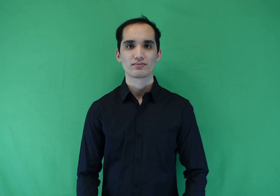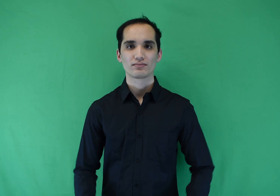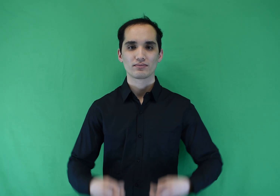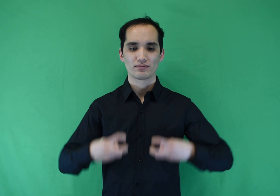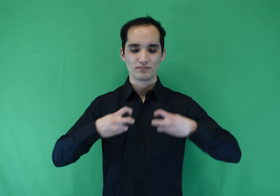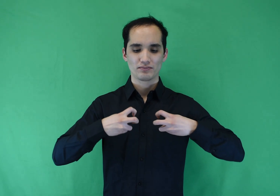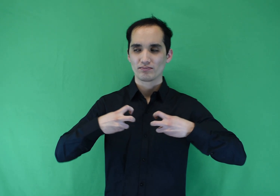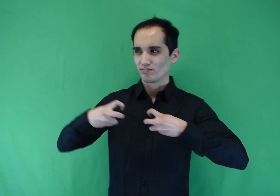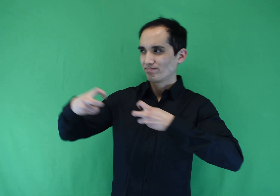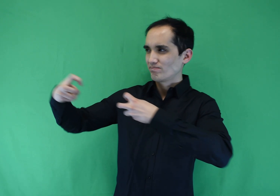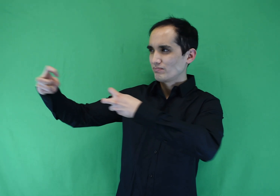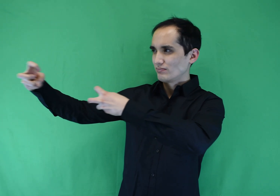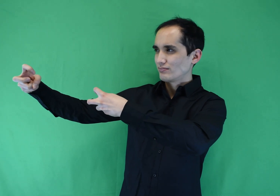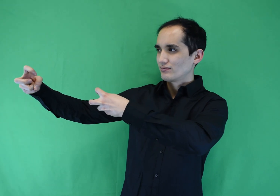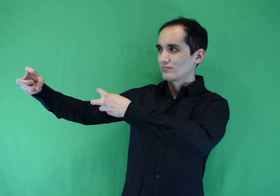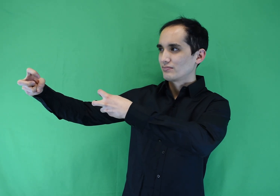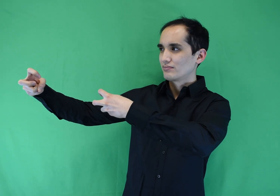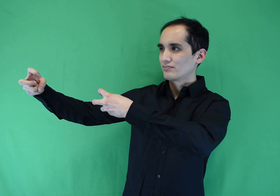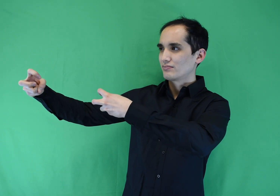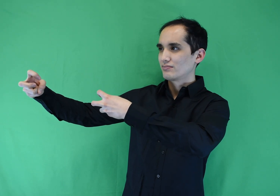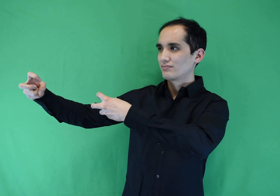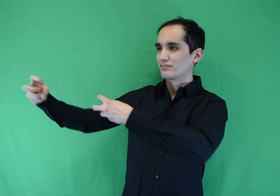robar